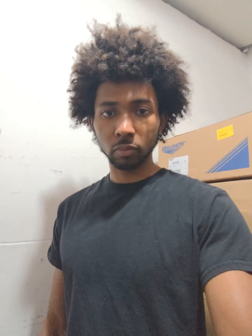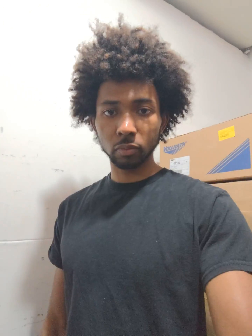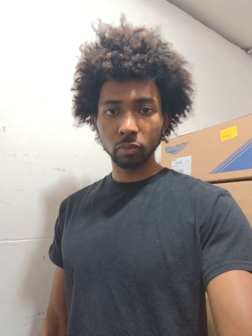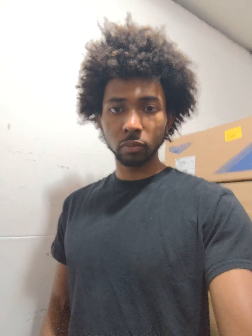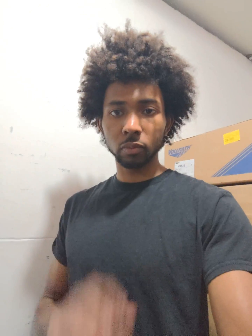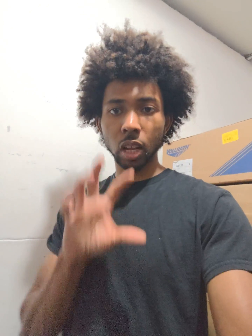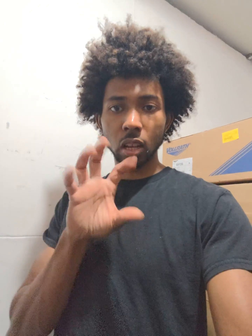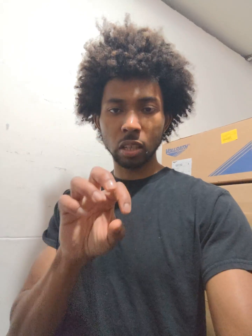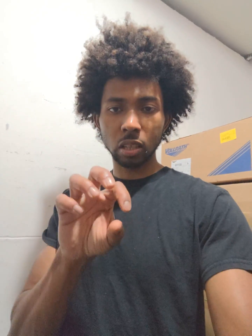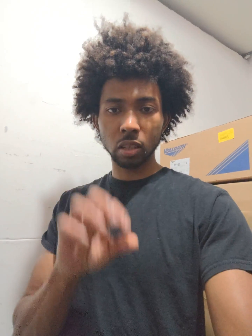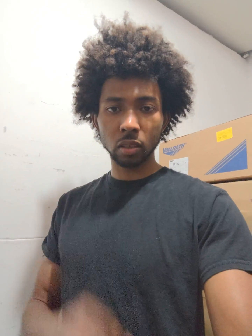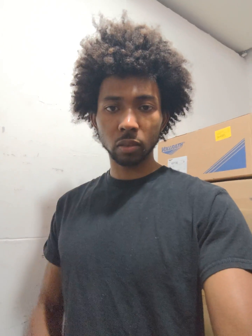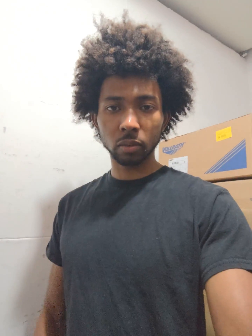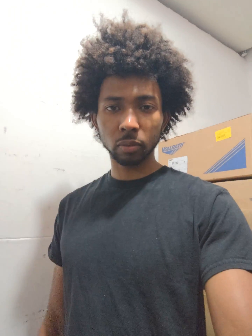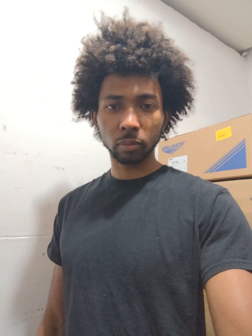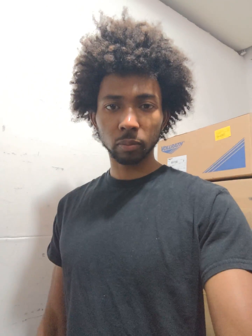bite